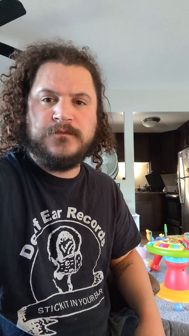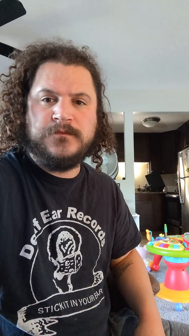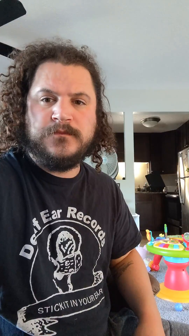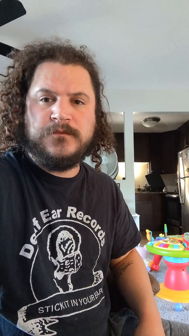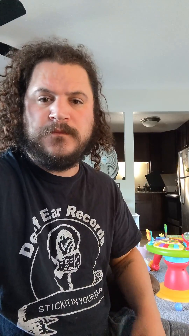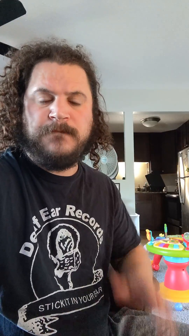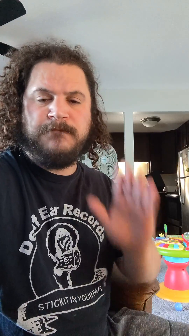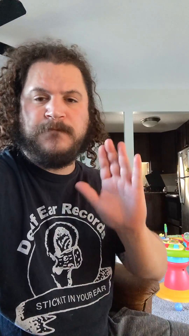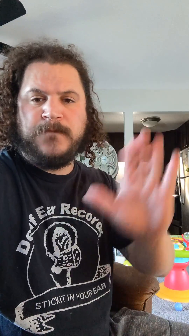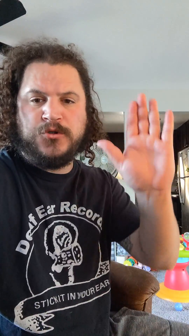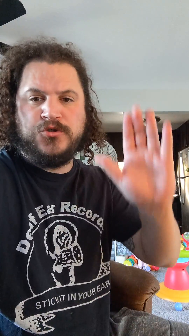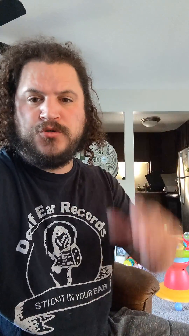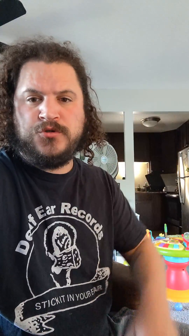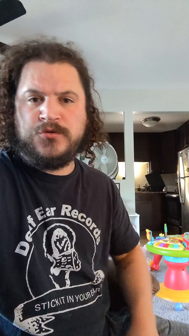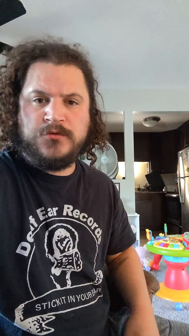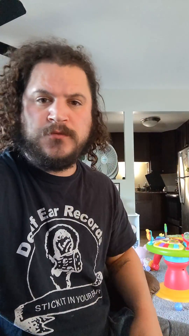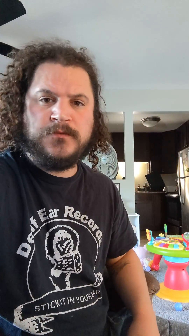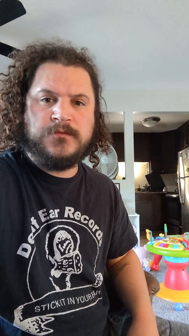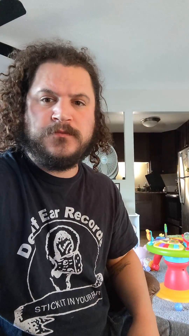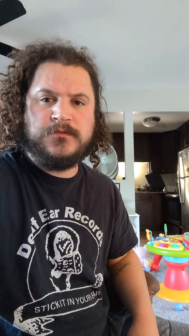push